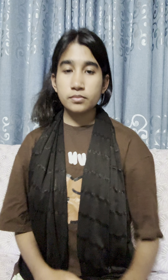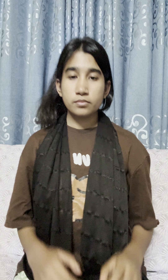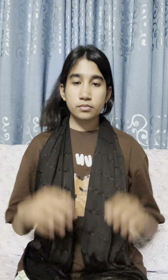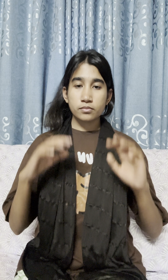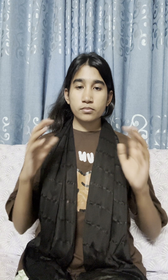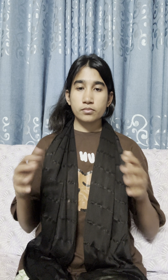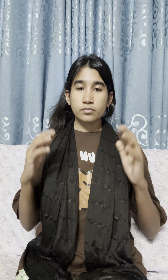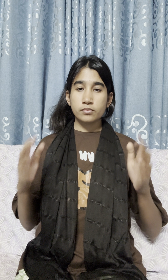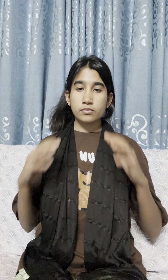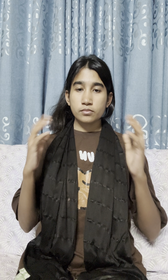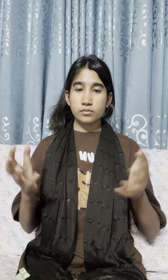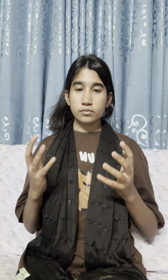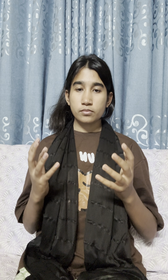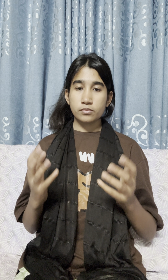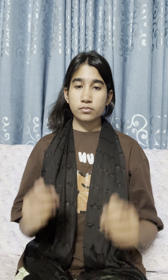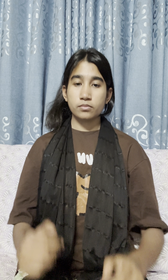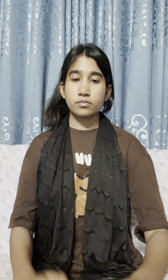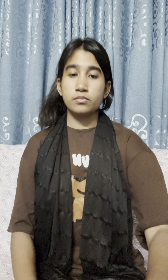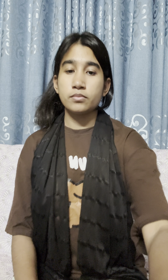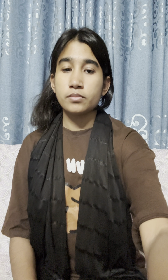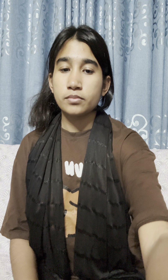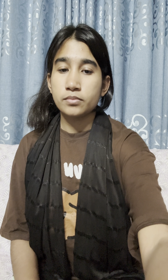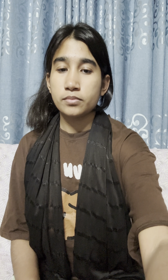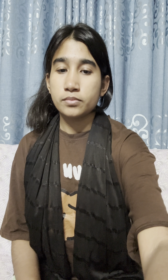খেলা করা